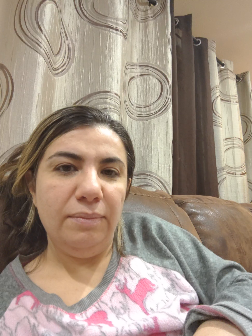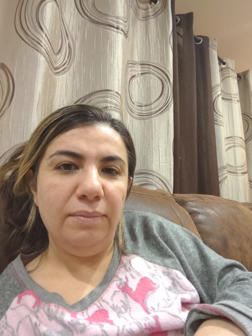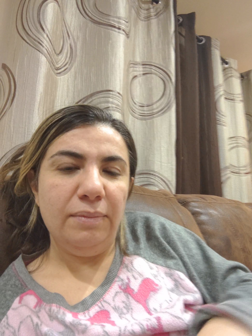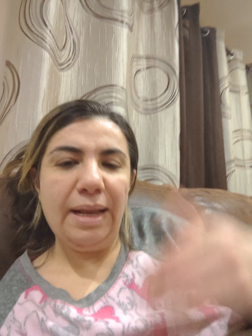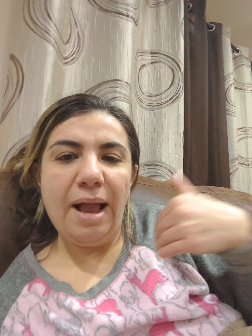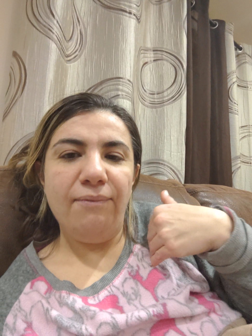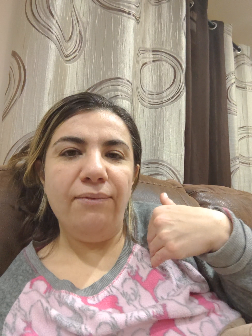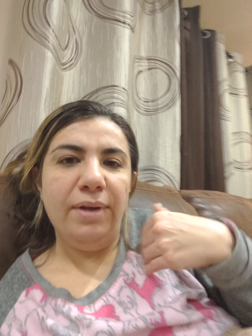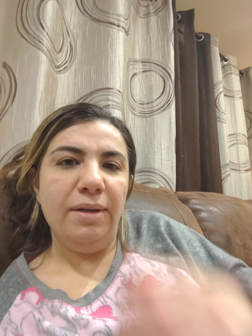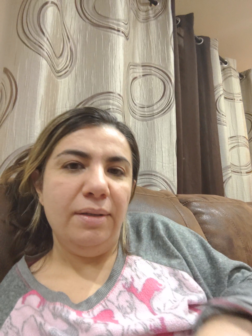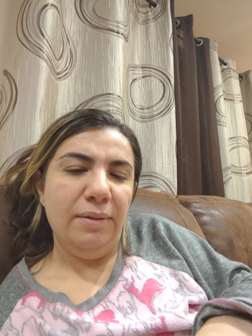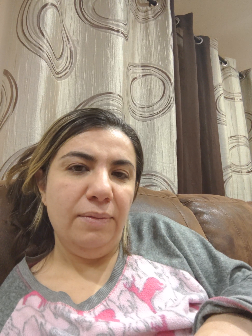have